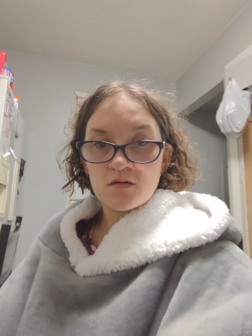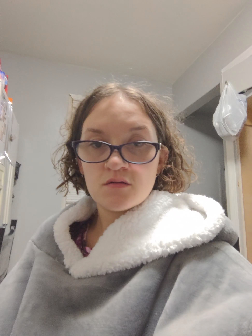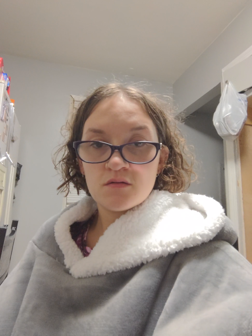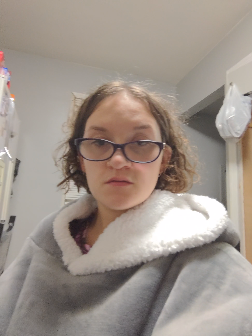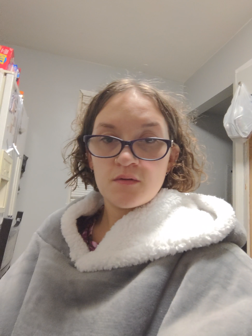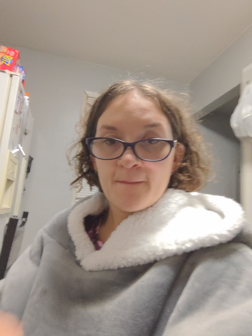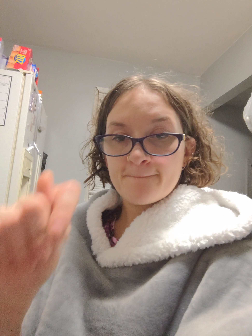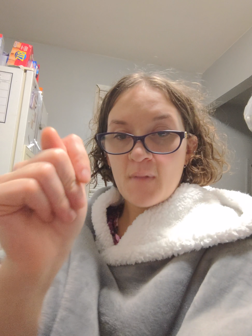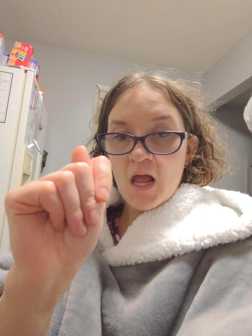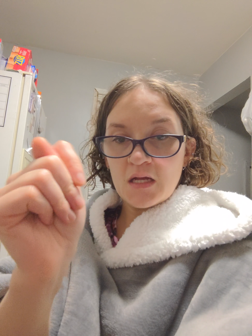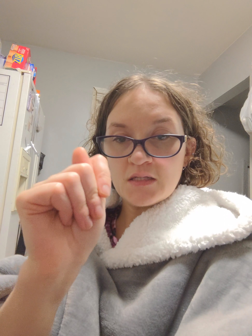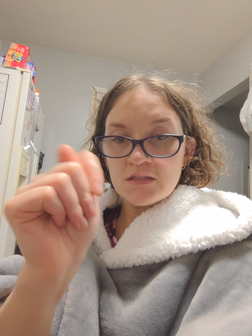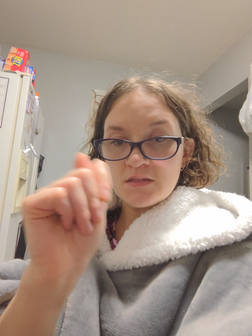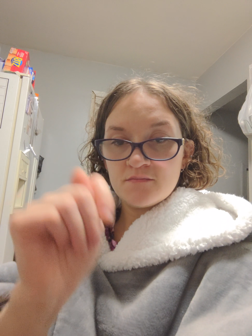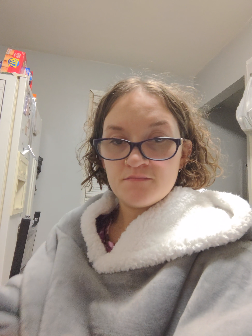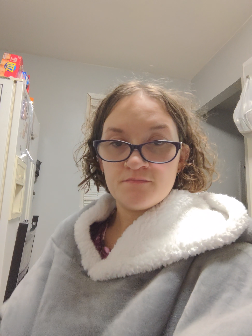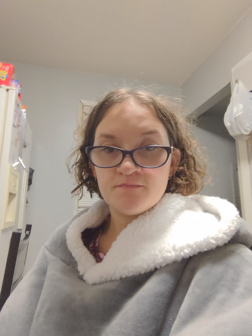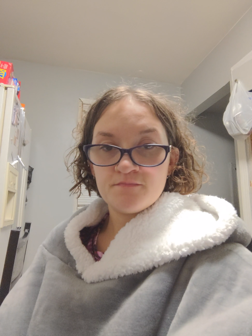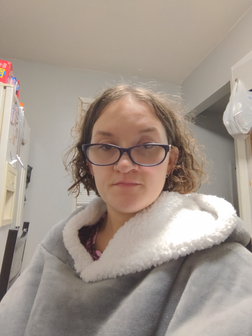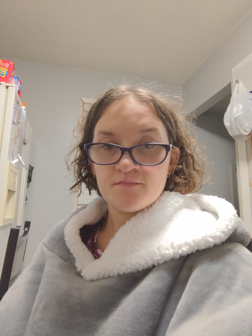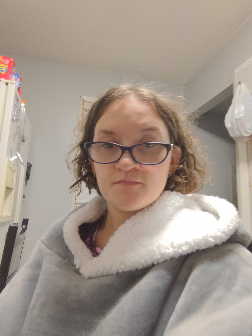potty